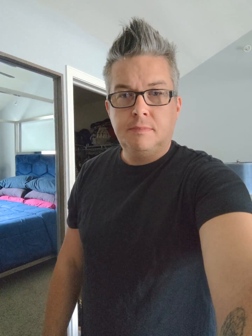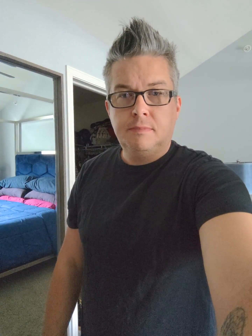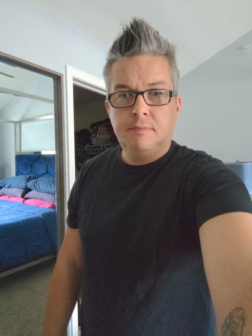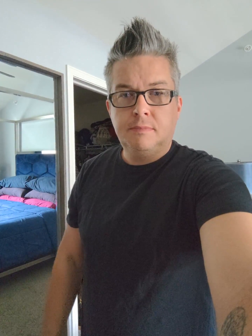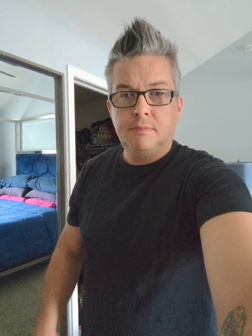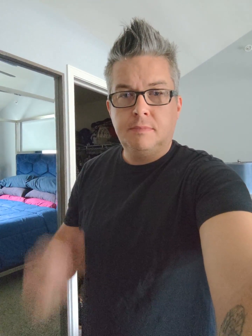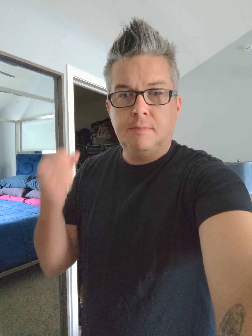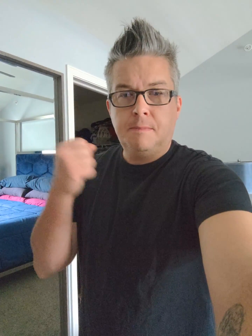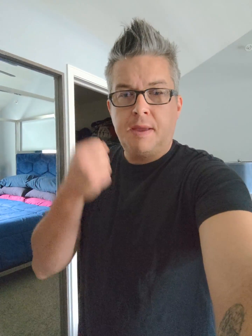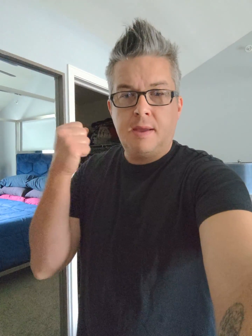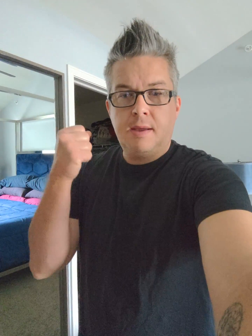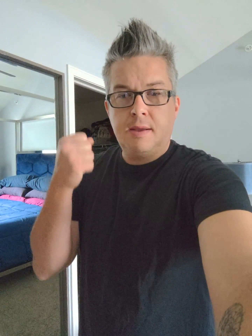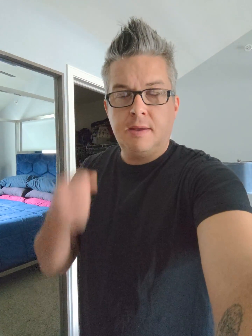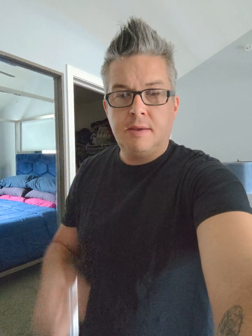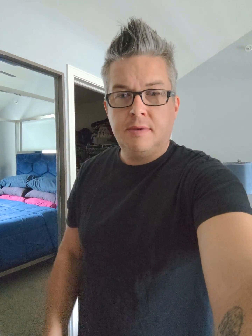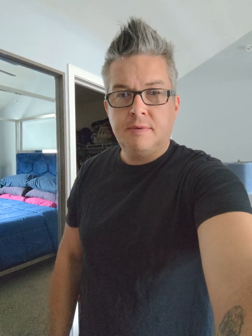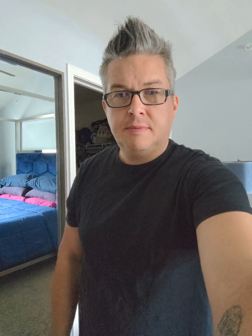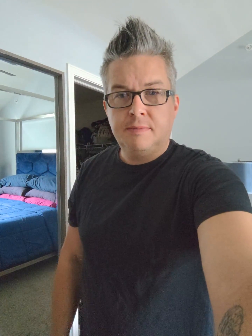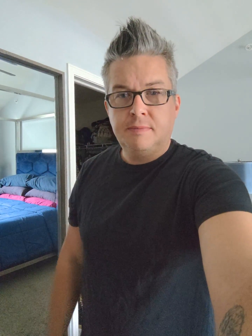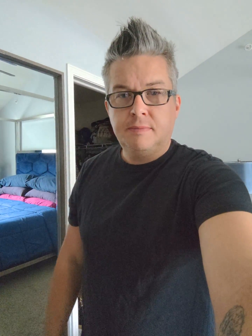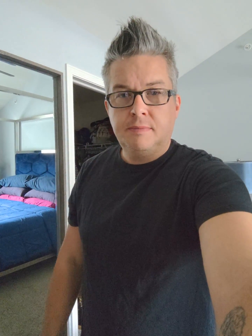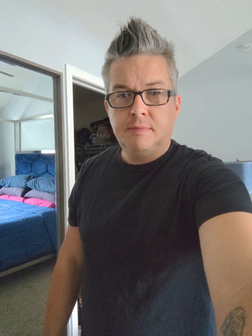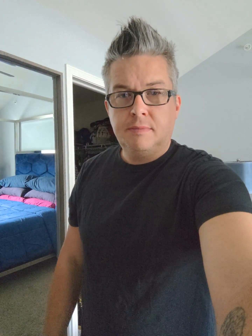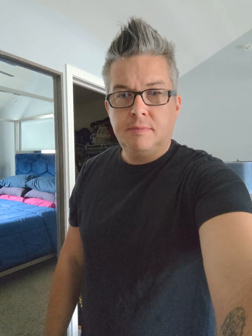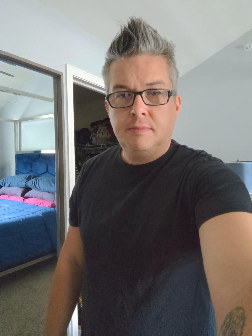hit